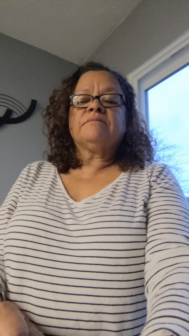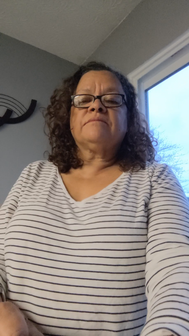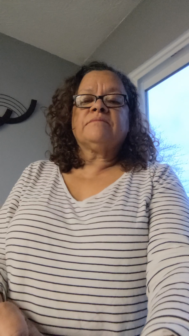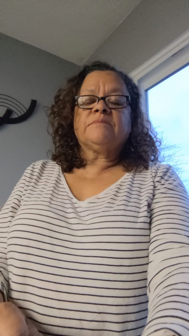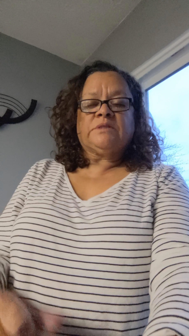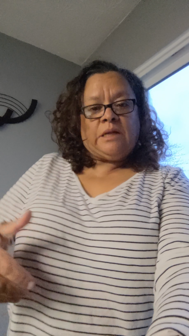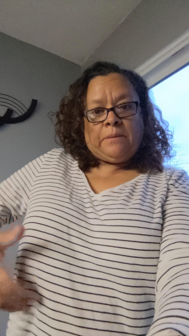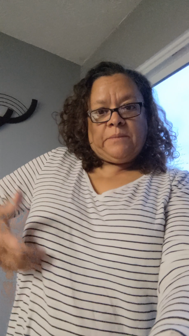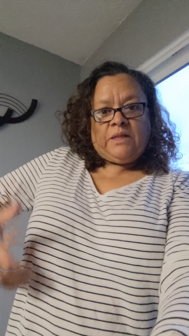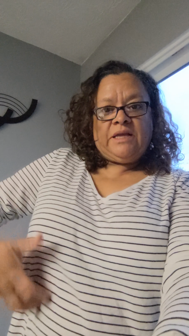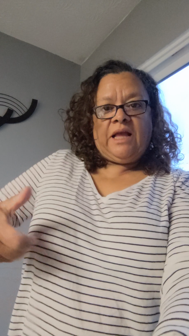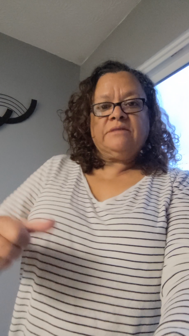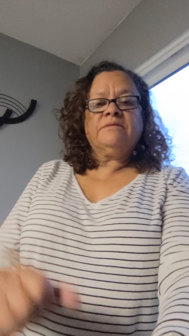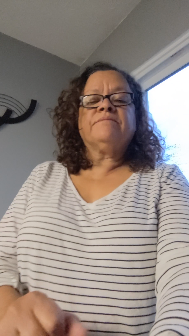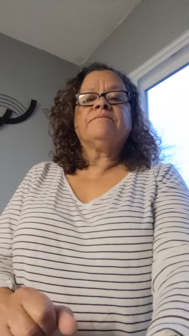monkey